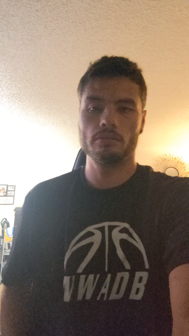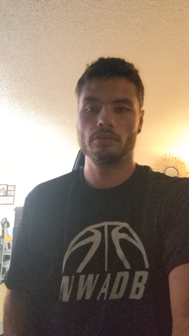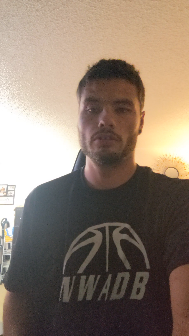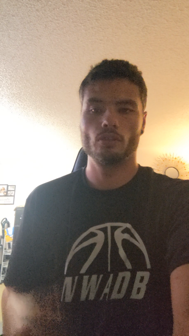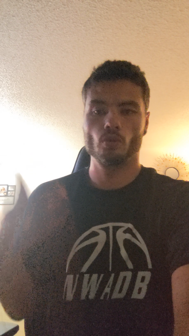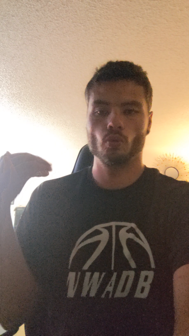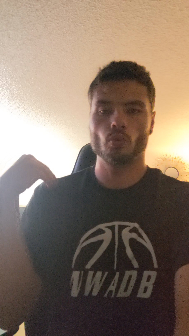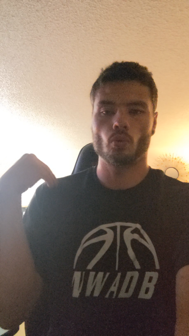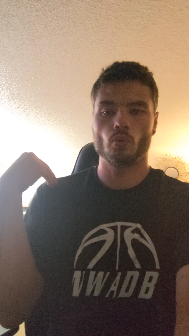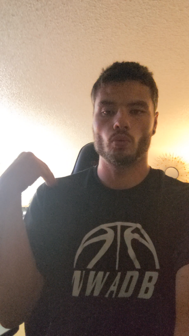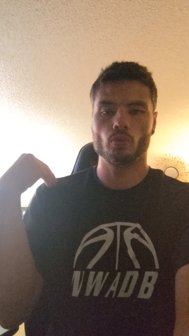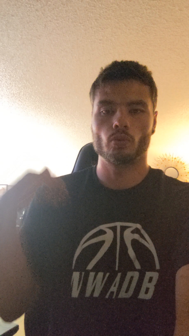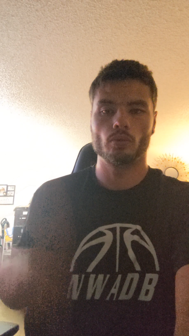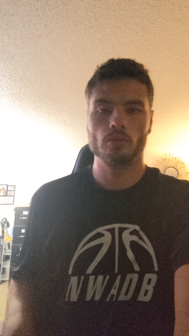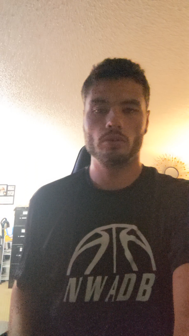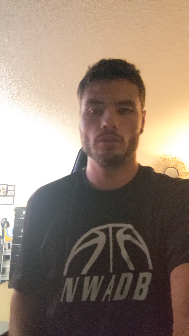shoulder